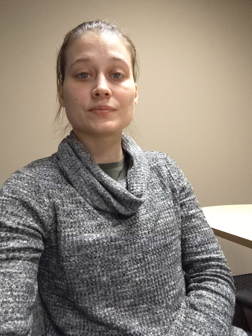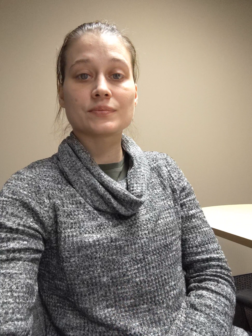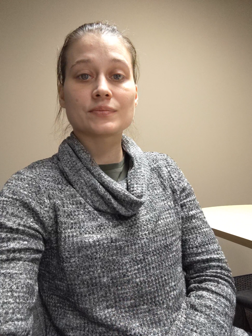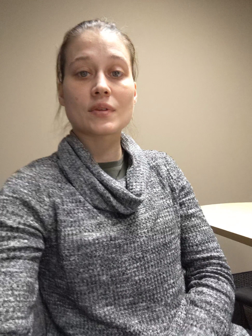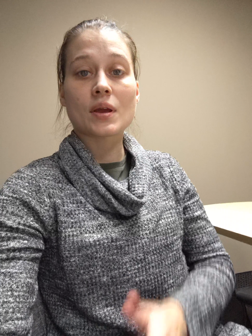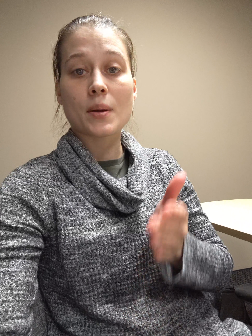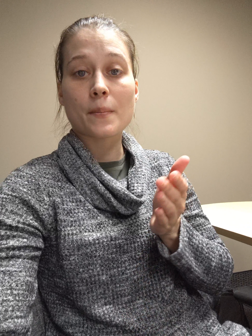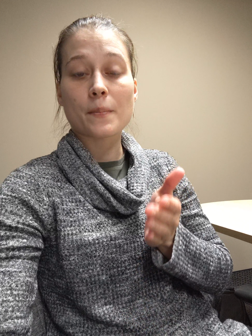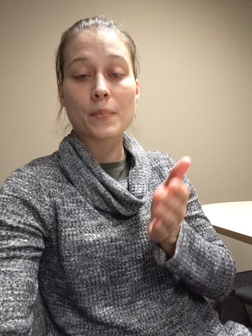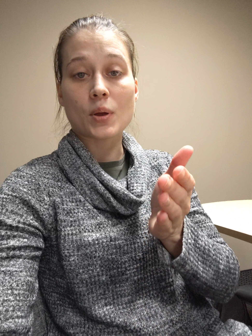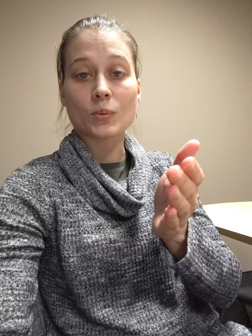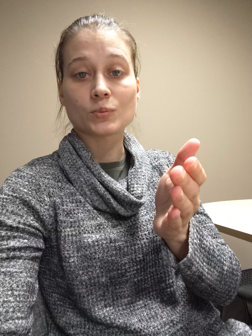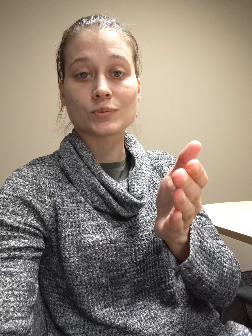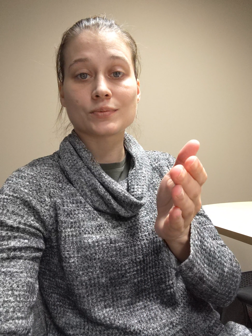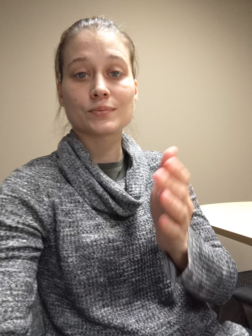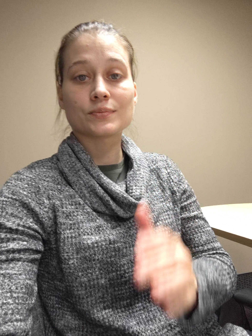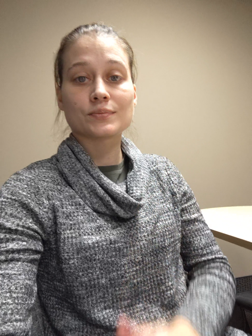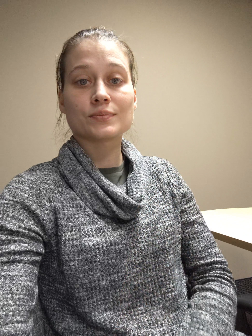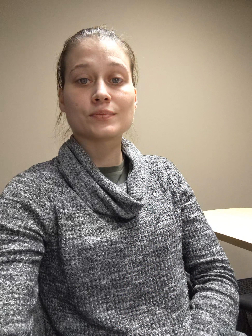boat